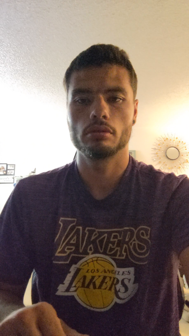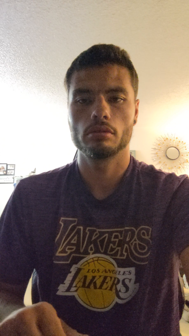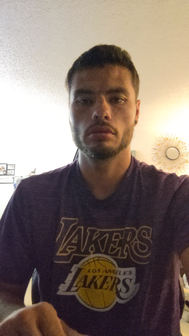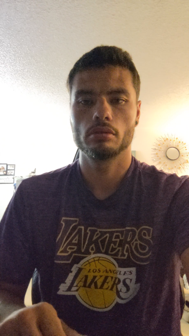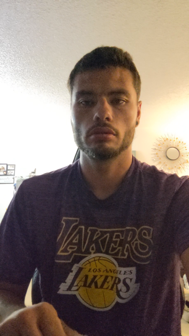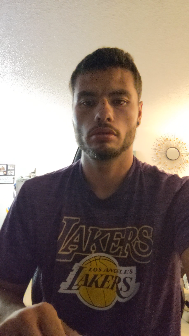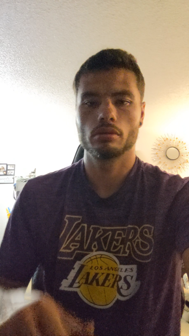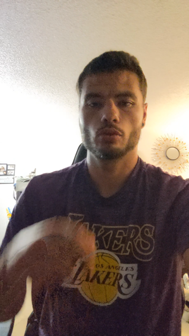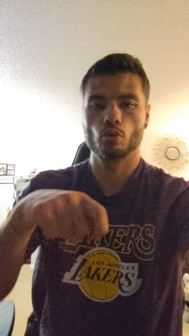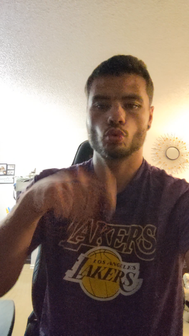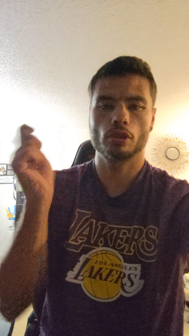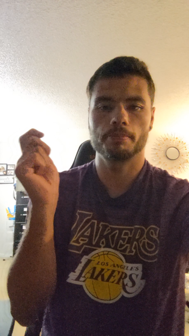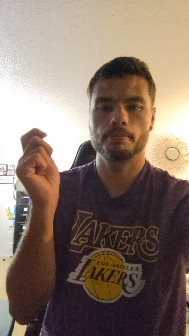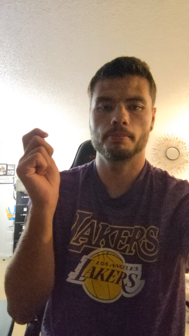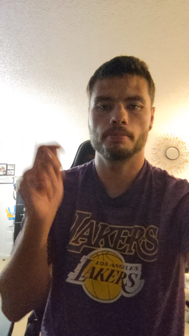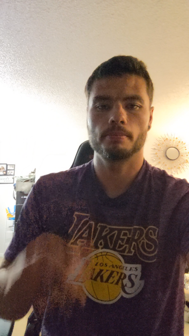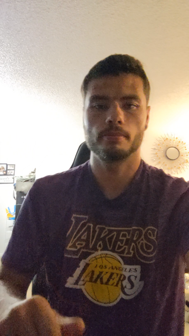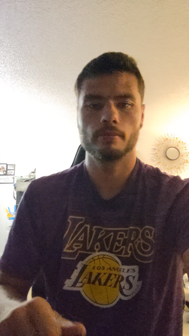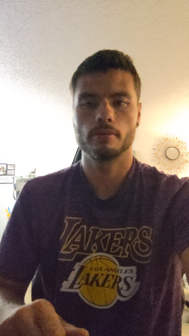rip